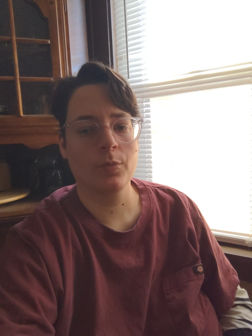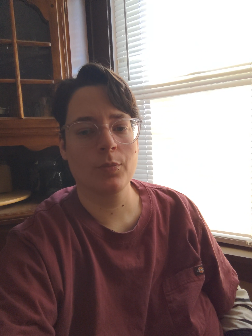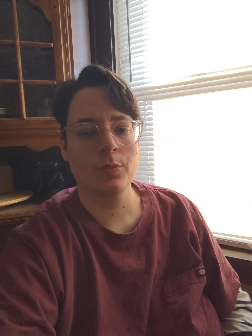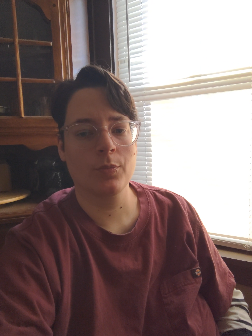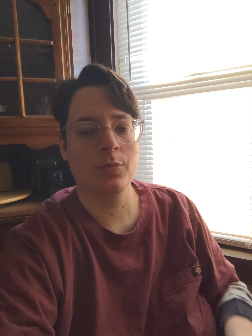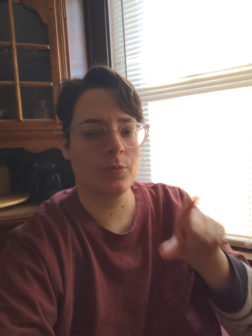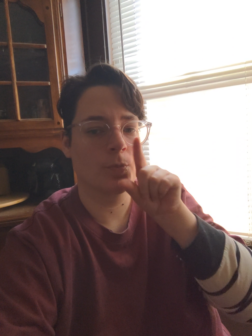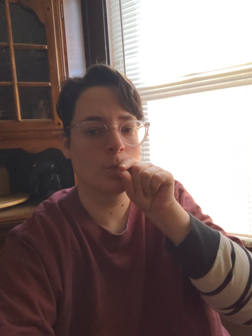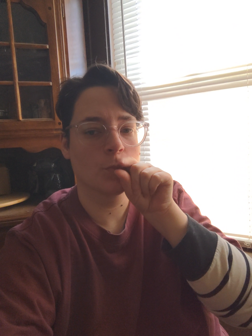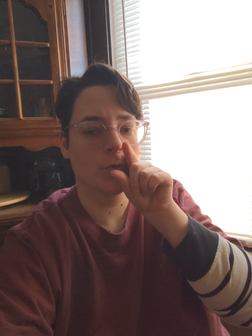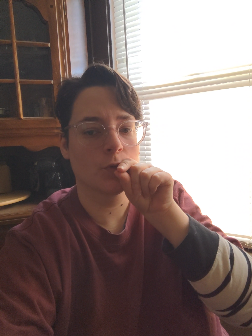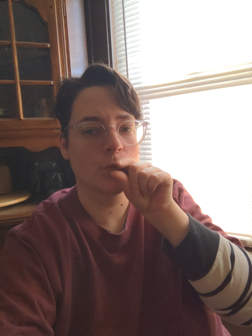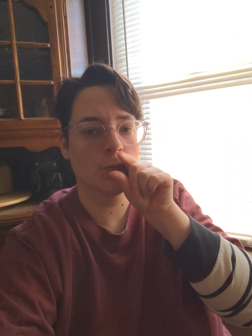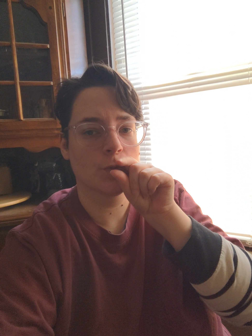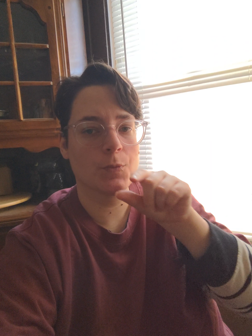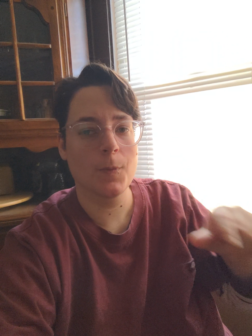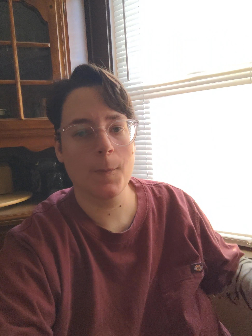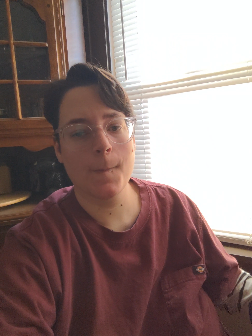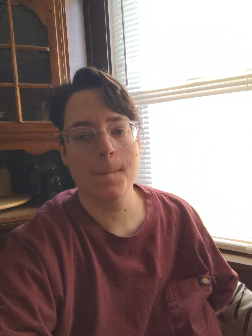bird